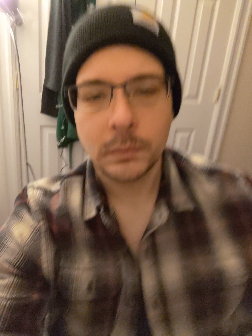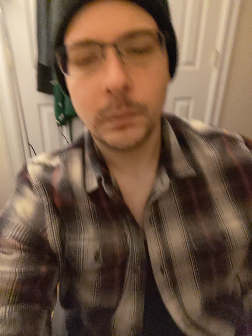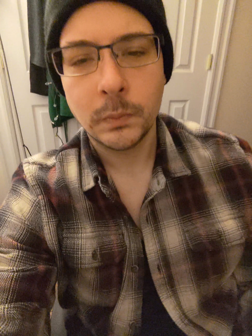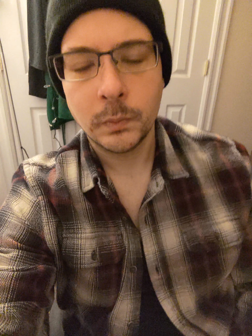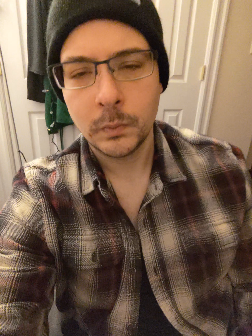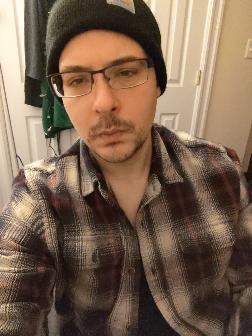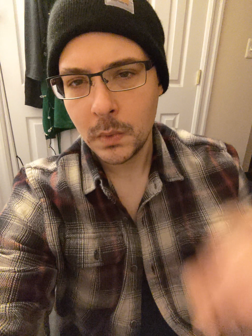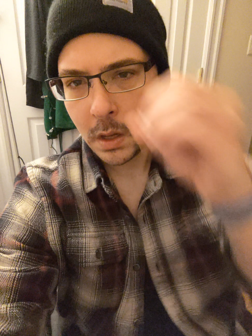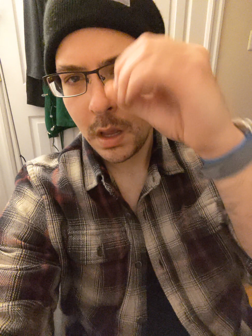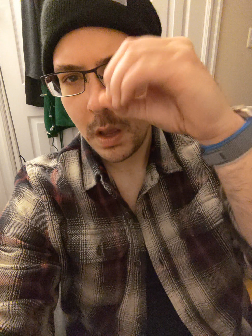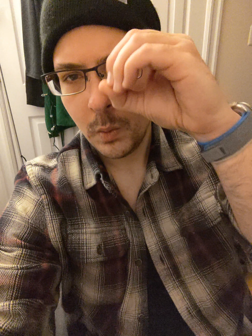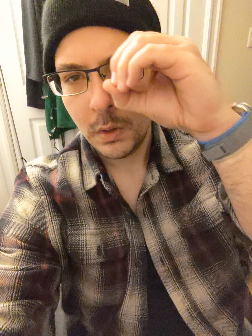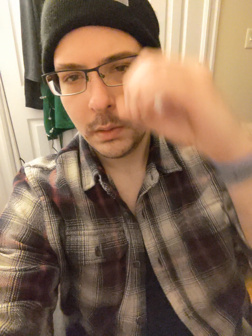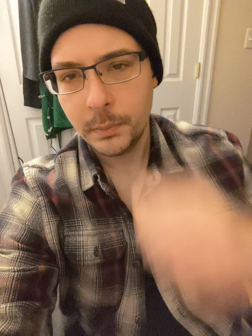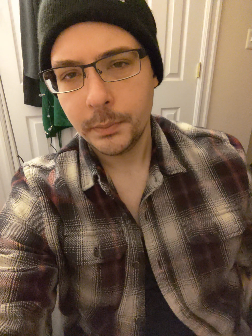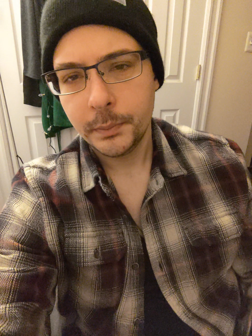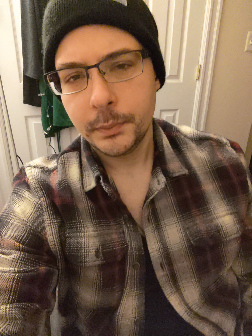owl